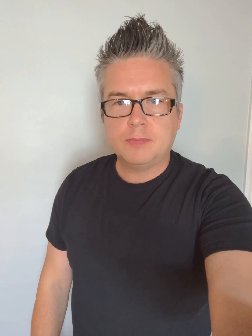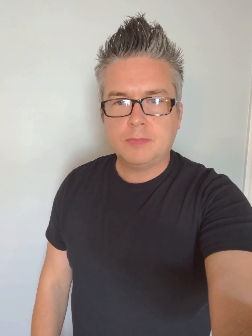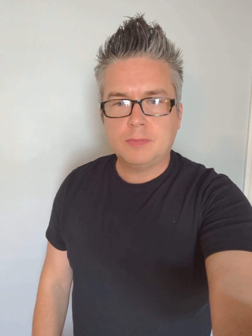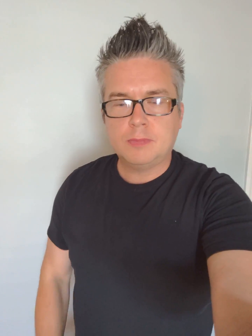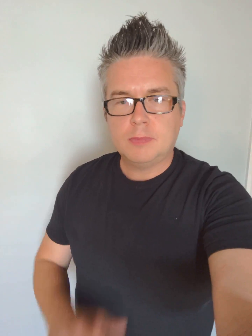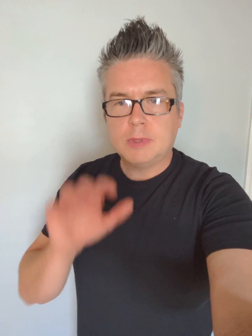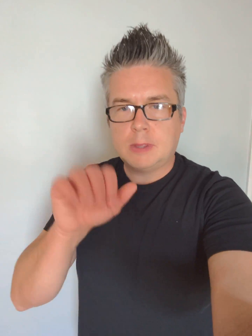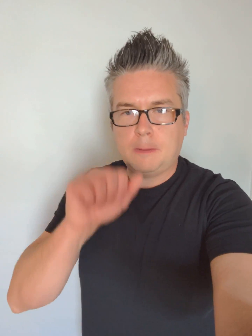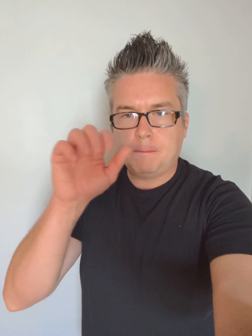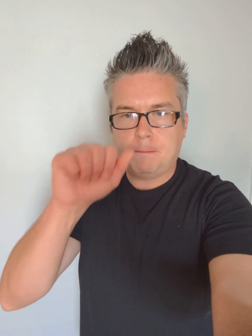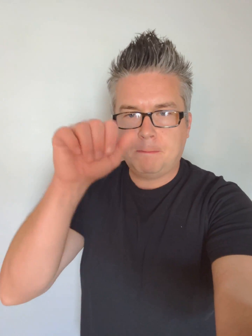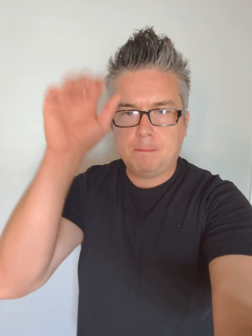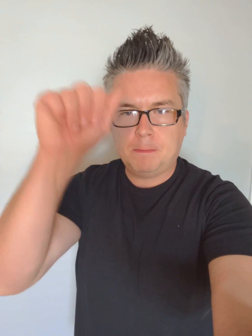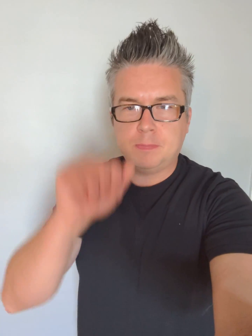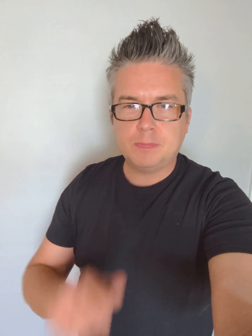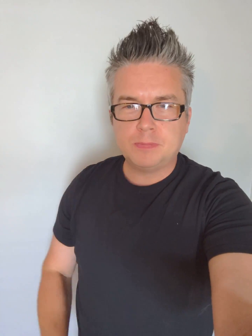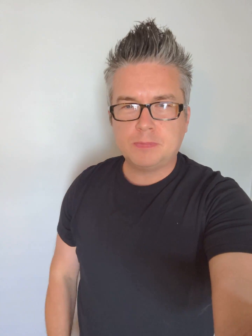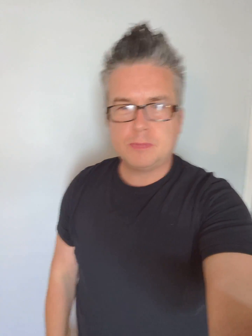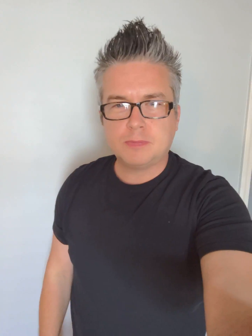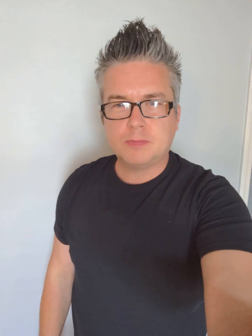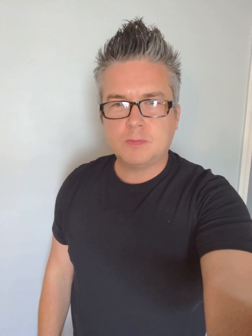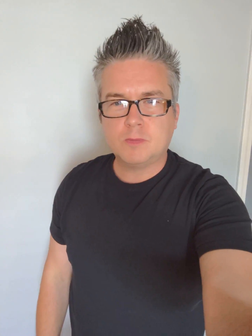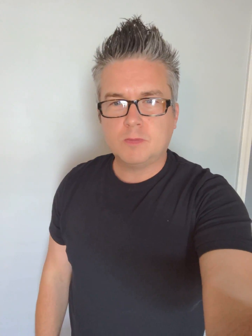ladder